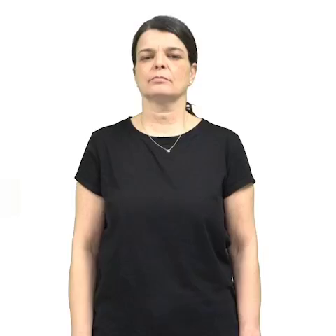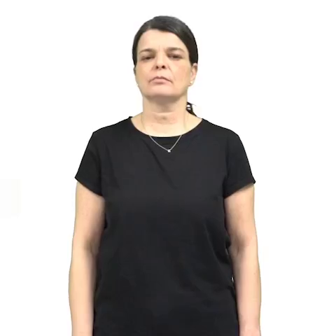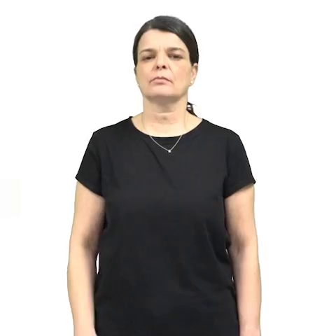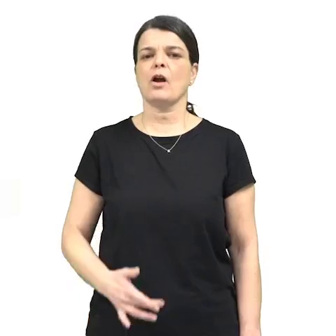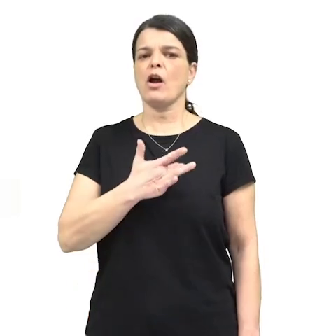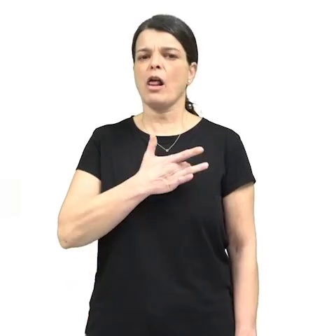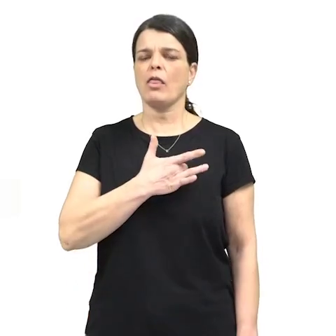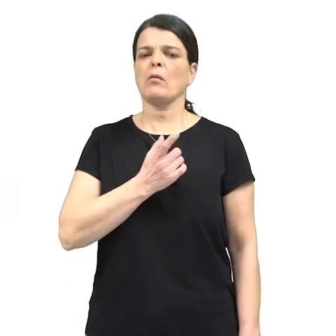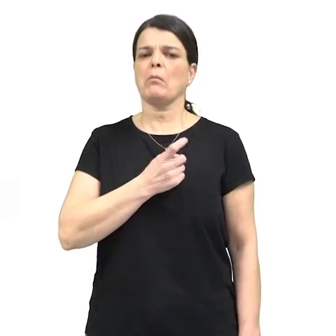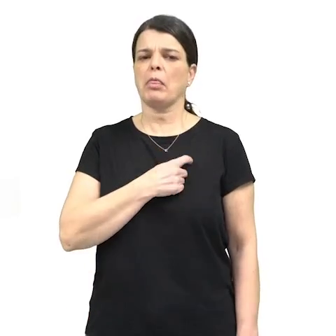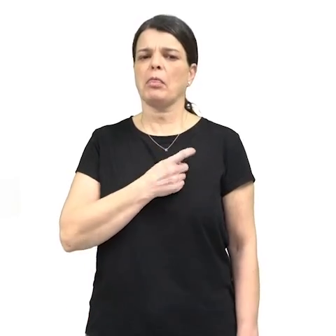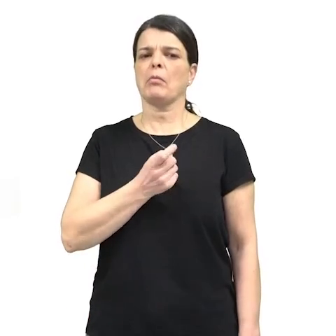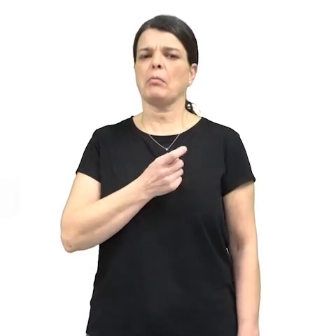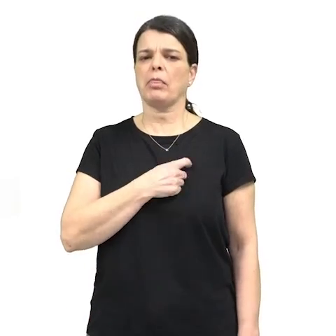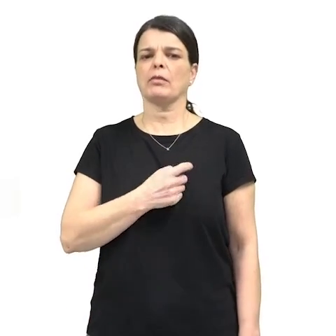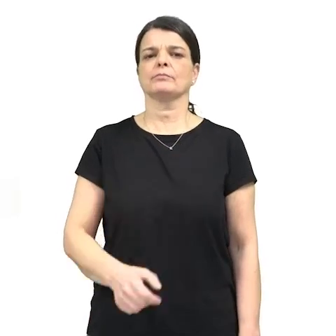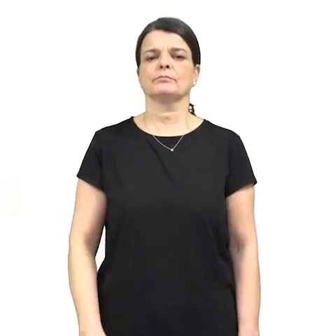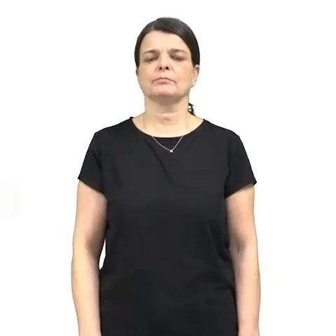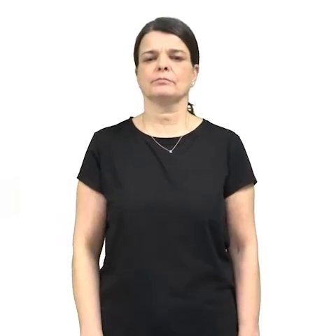corazon latir